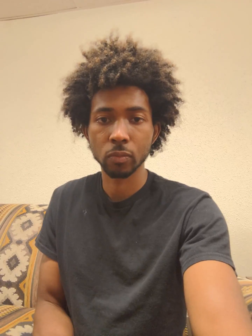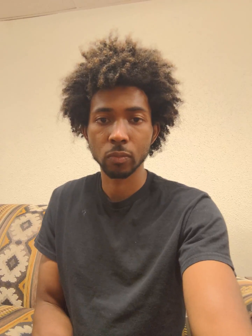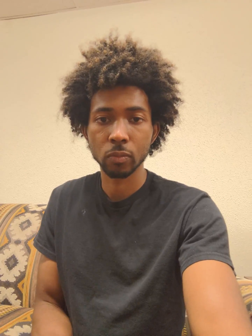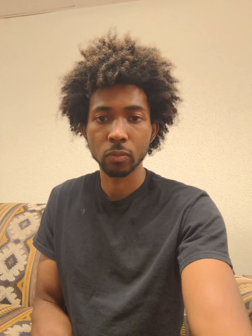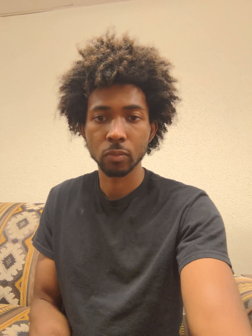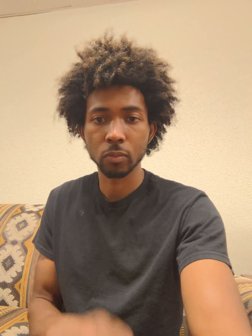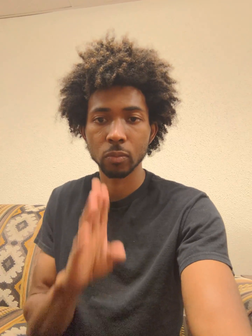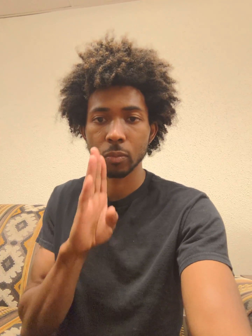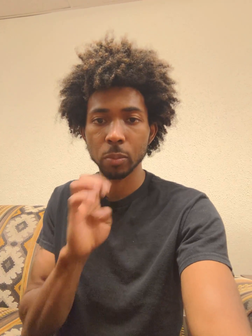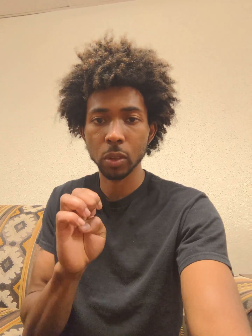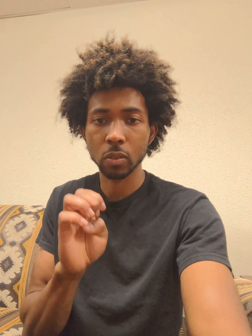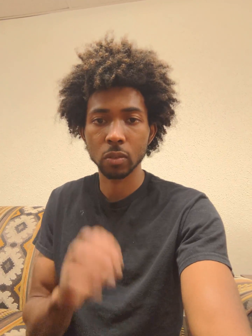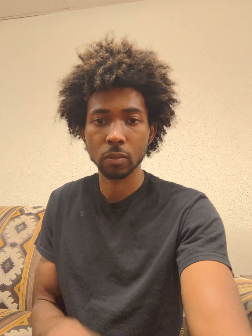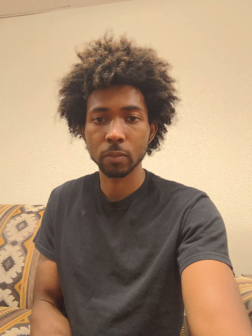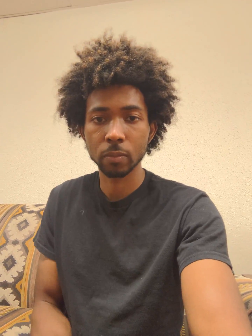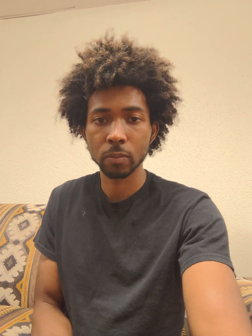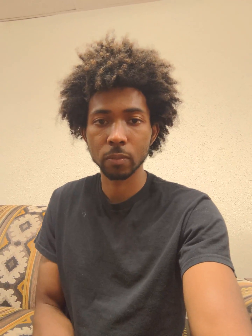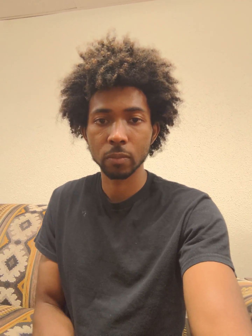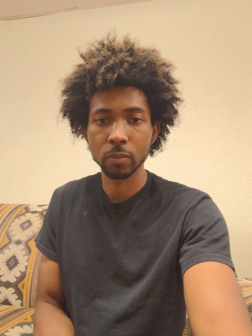be